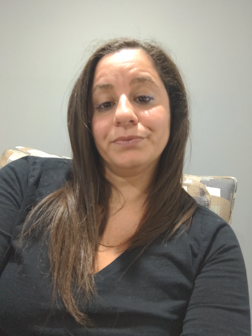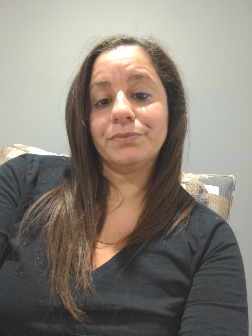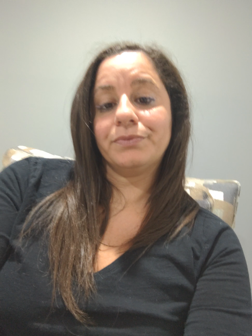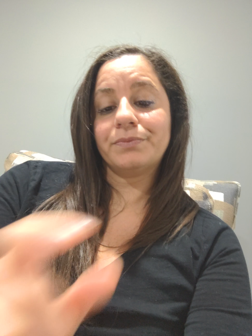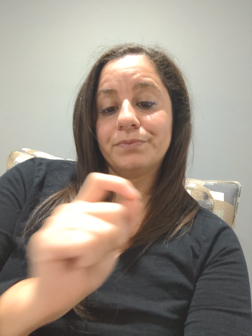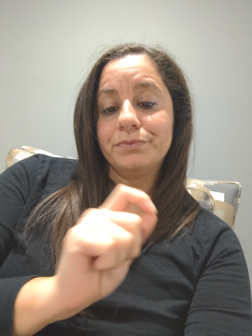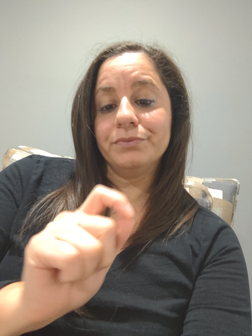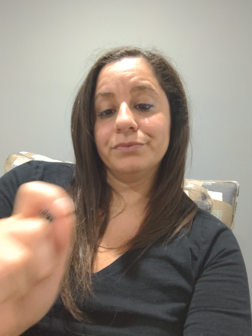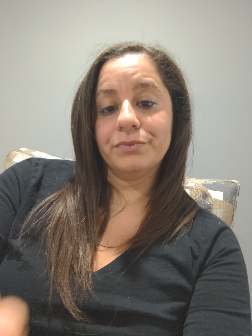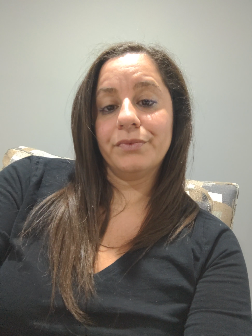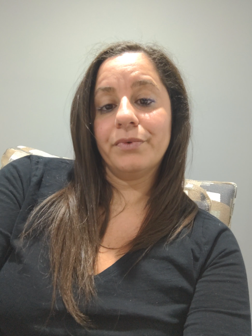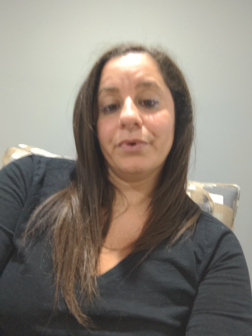pencil